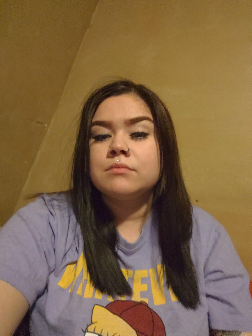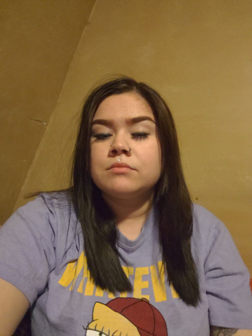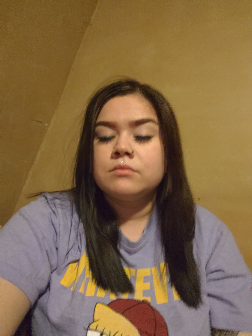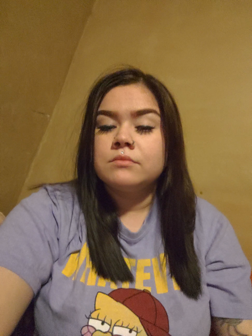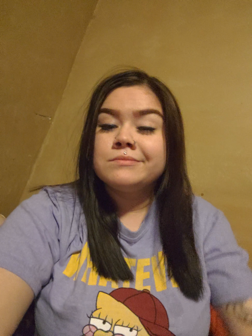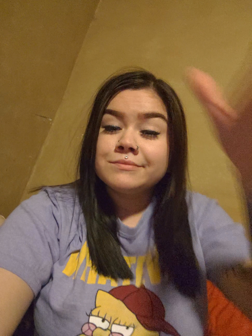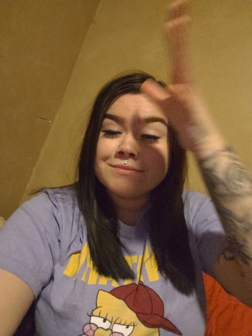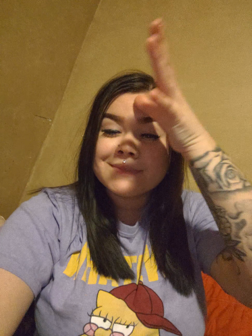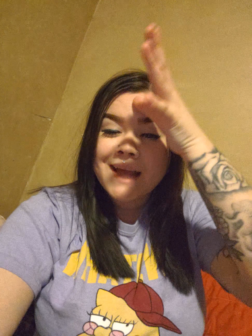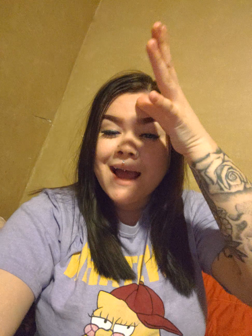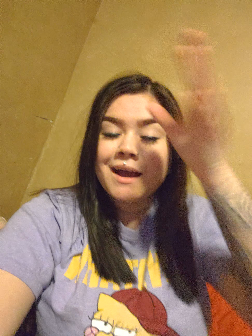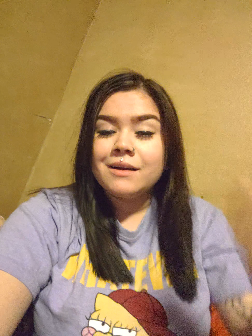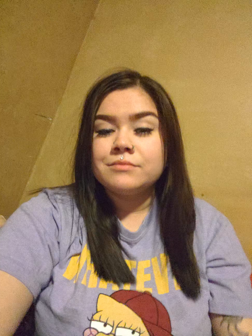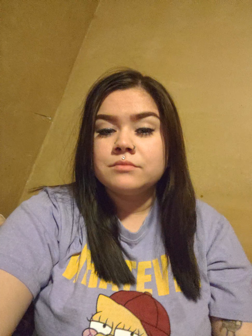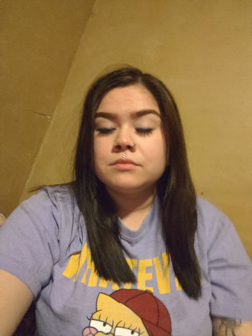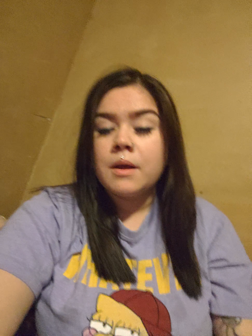dad